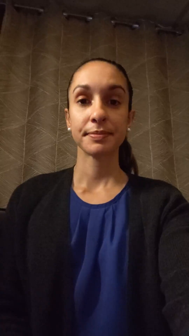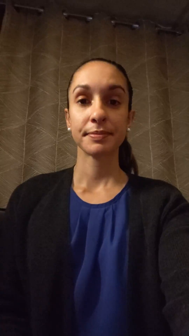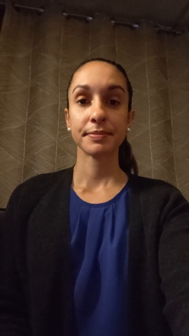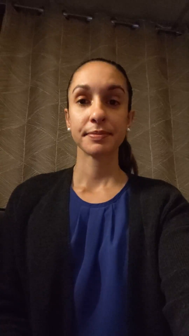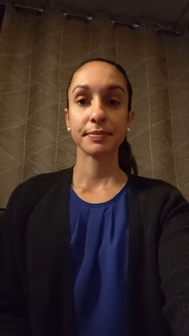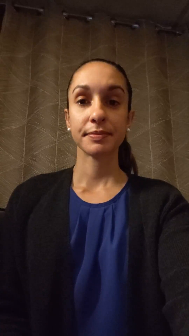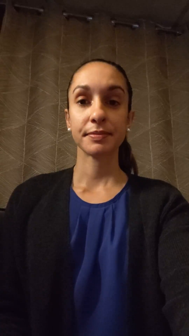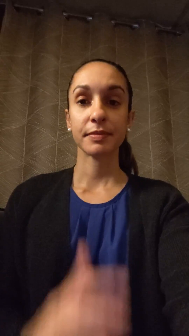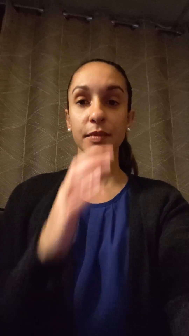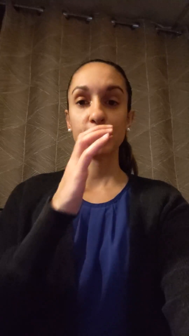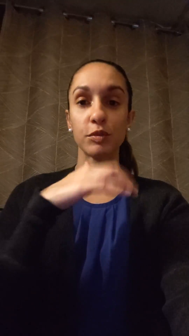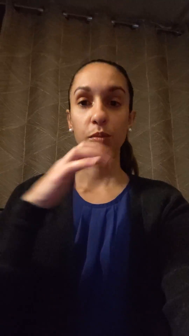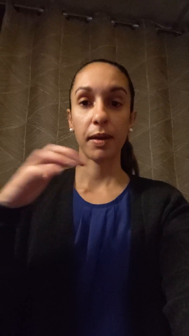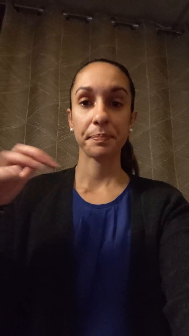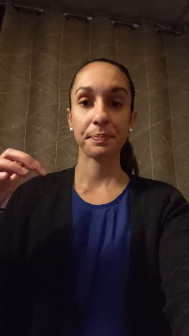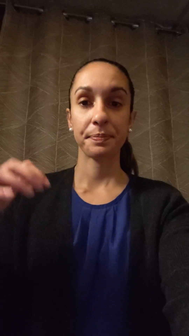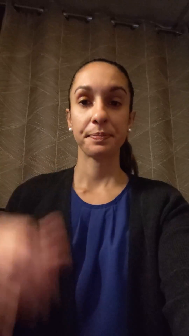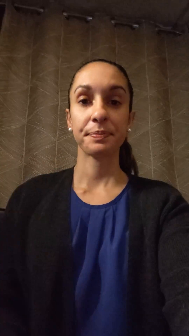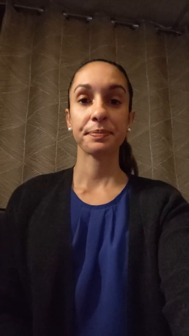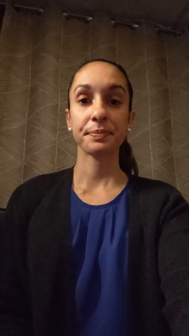grapes